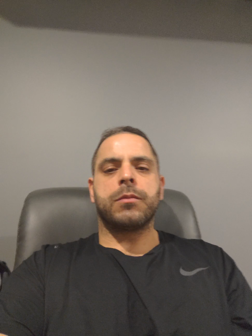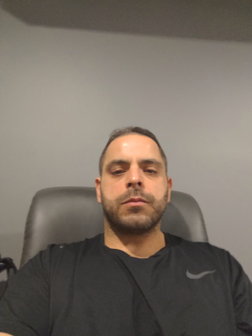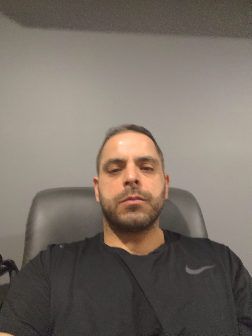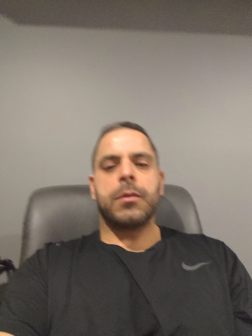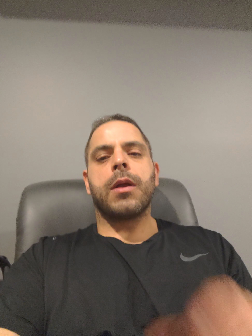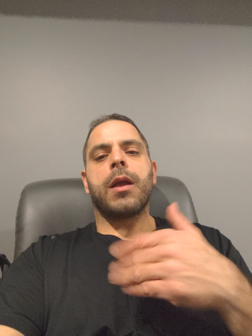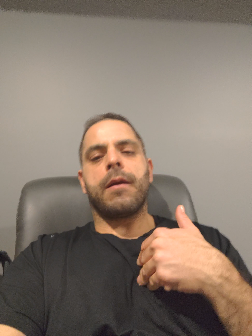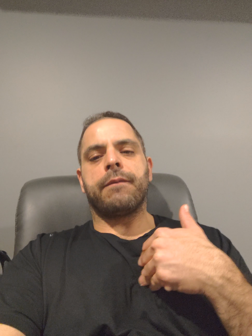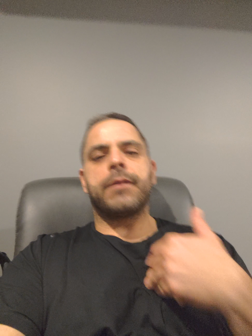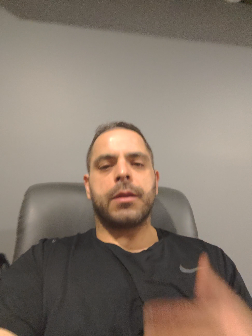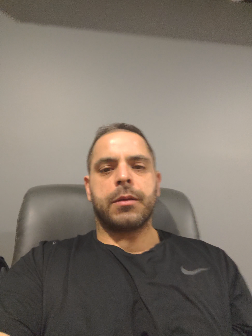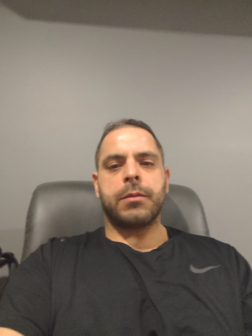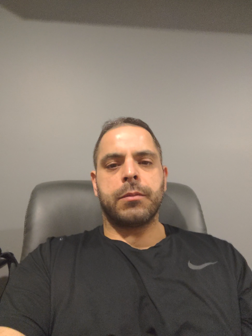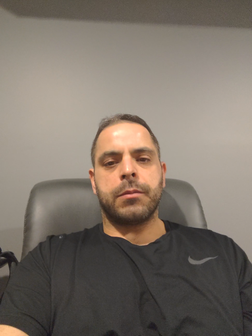have